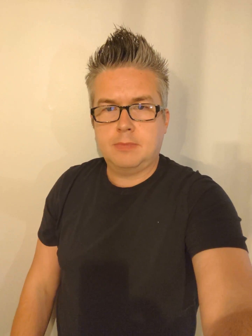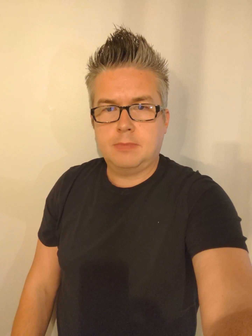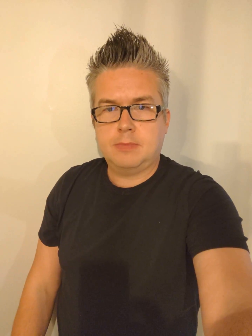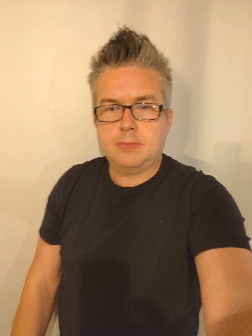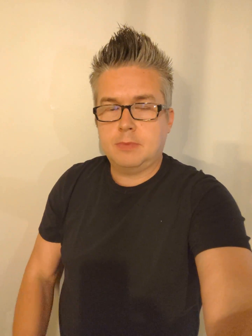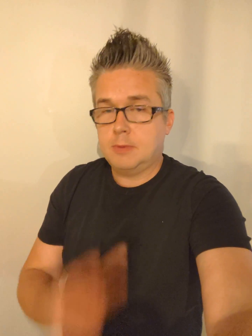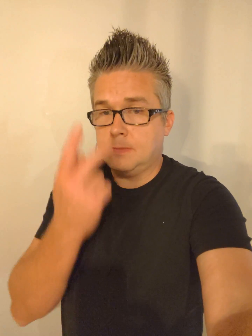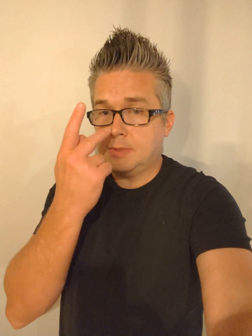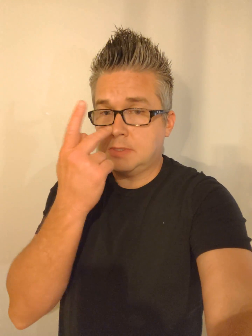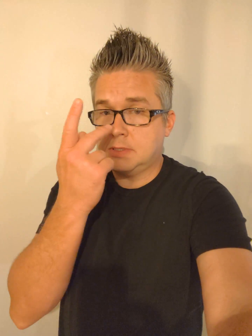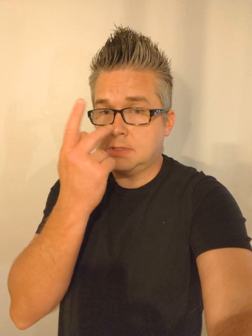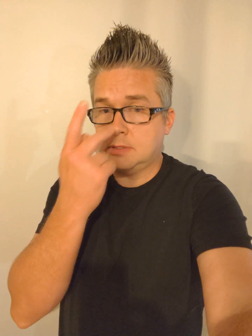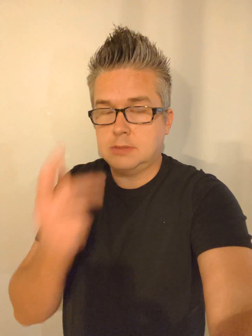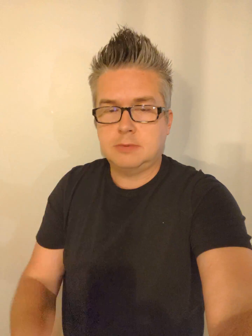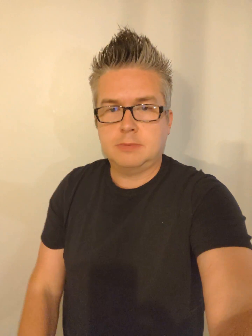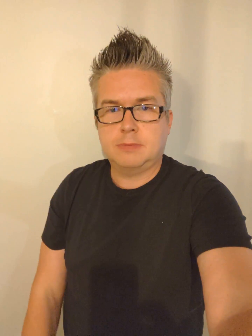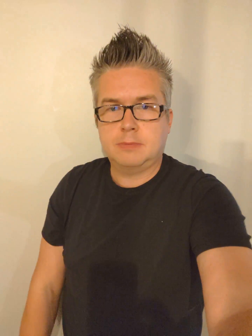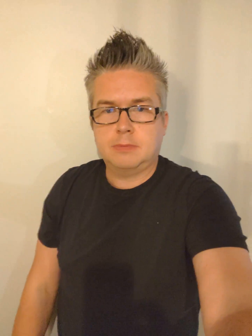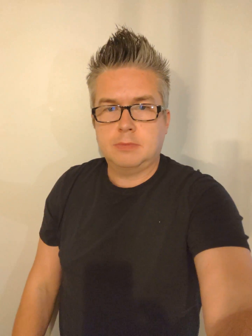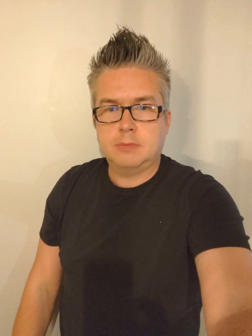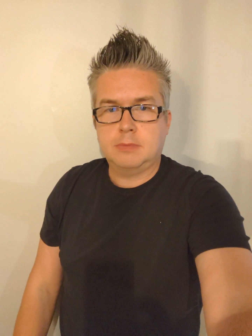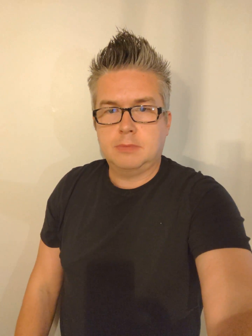penis